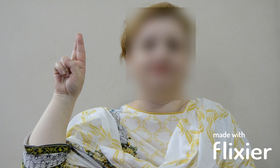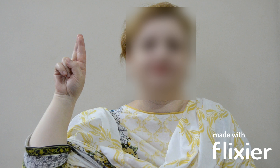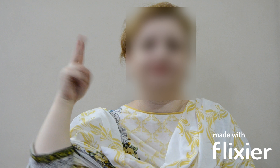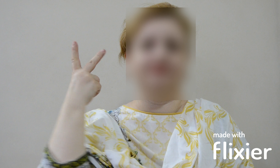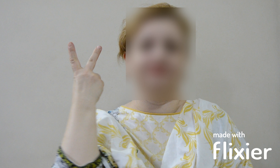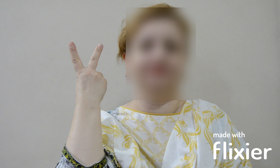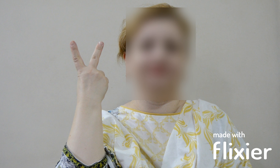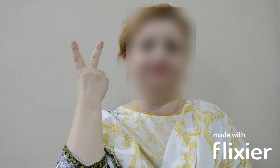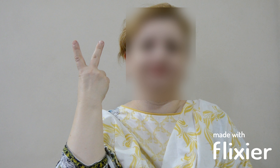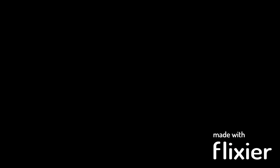ڑ